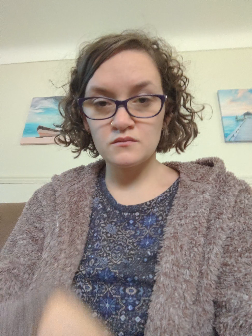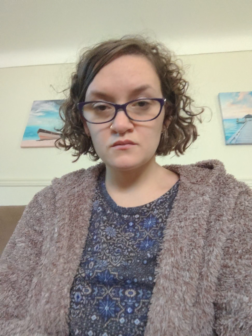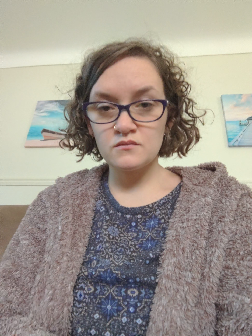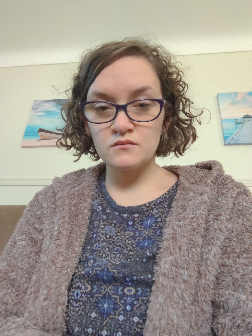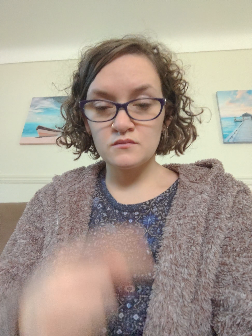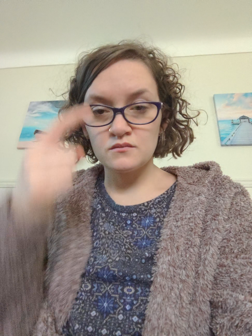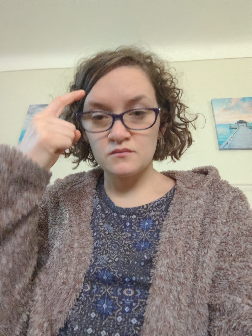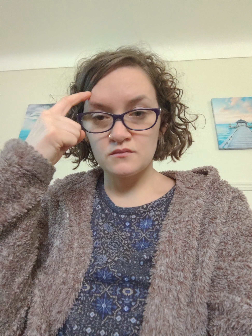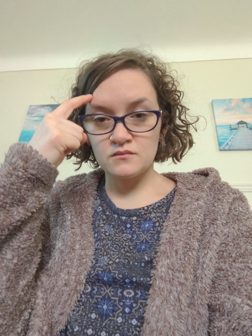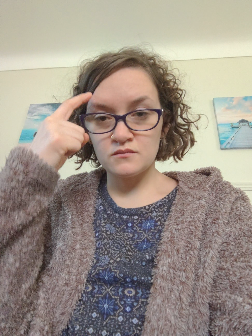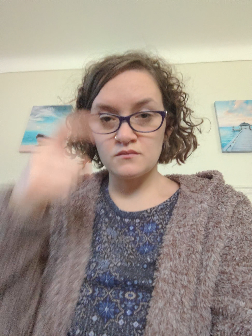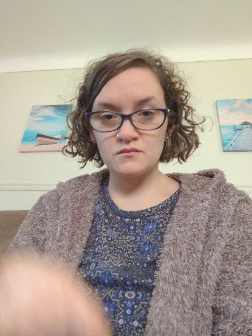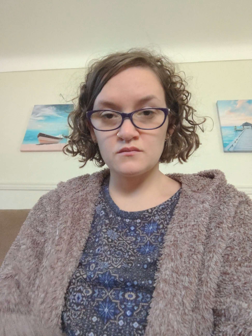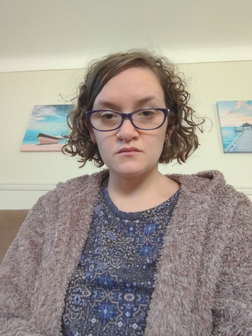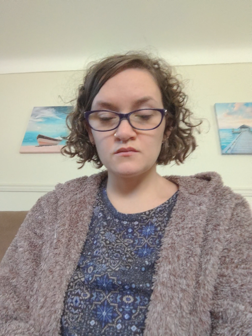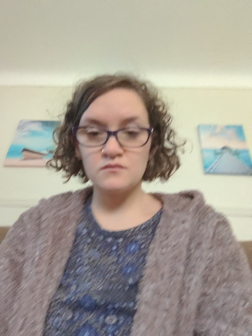think